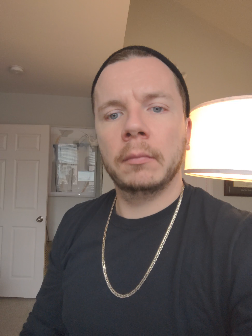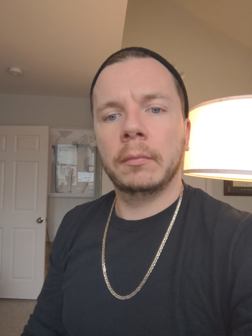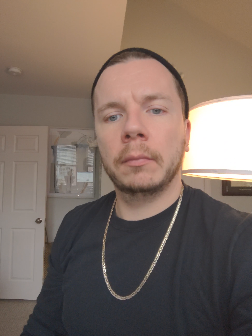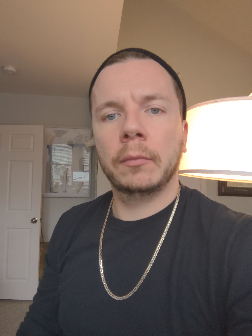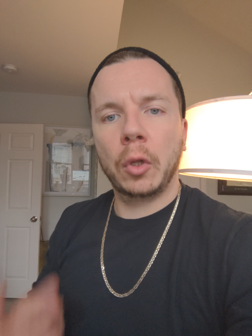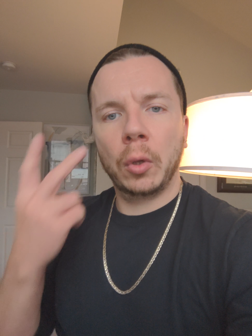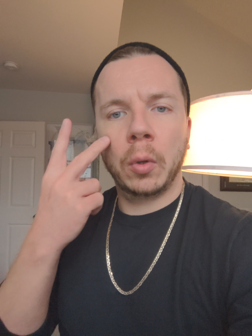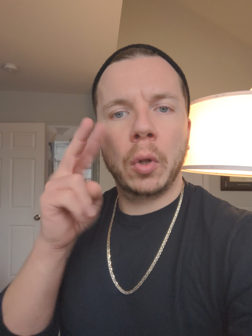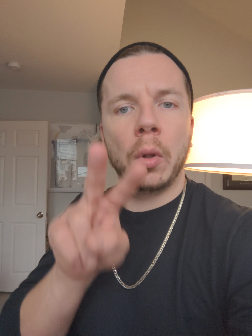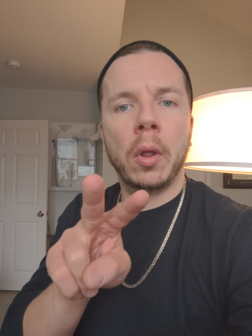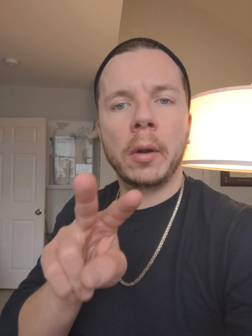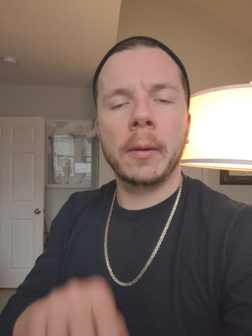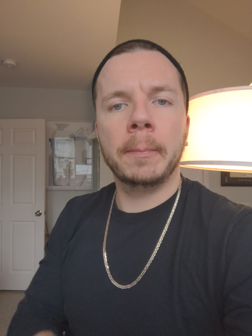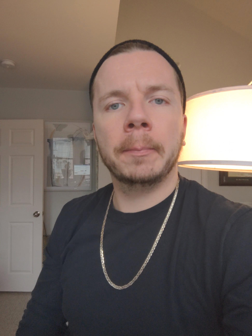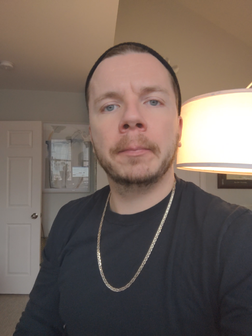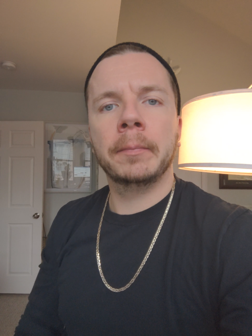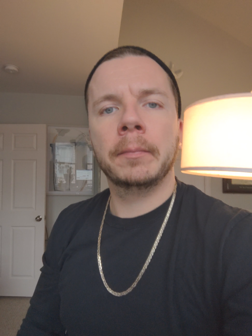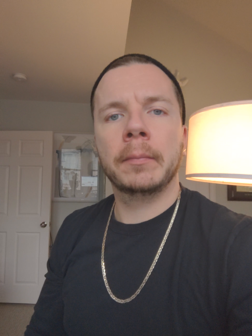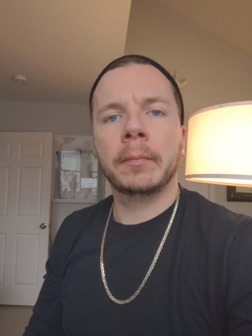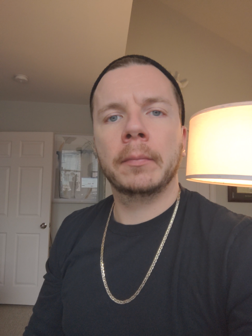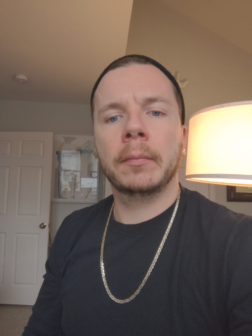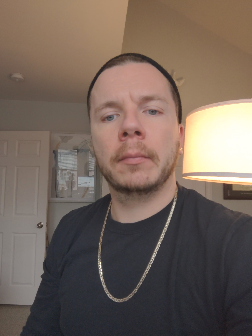look